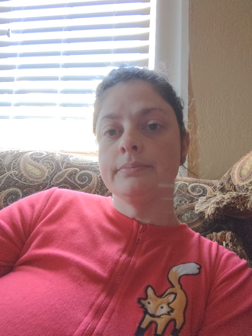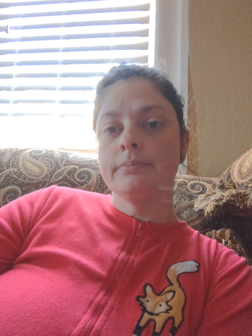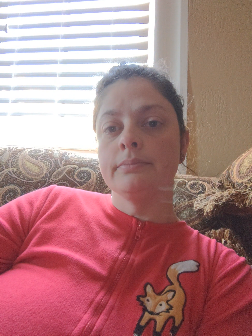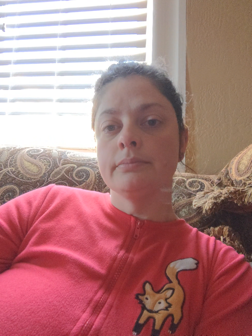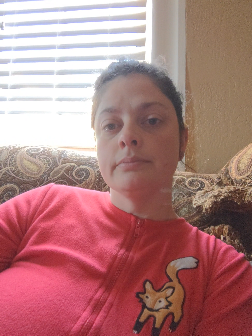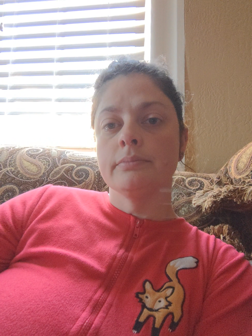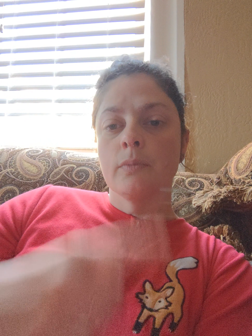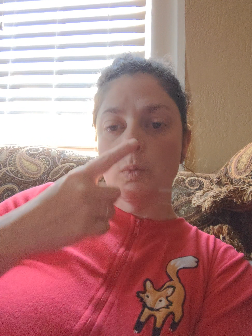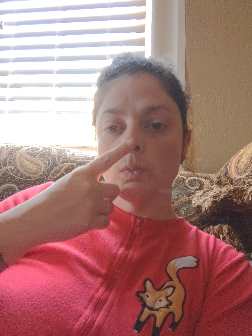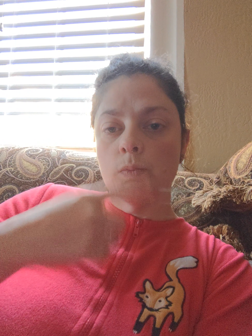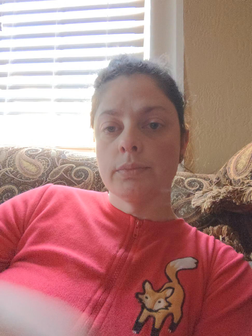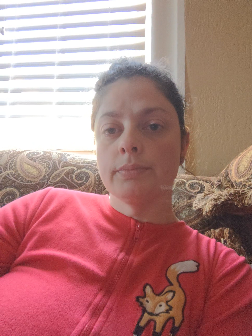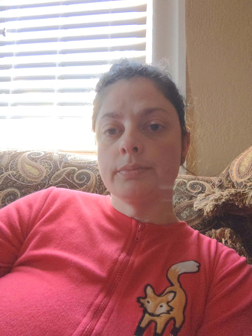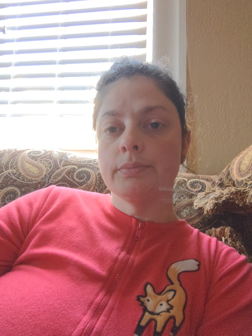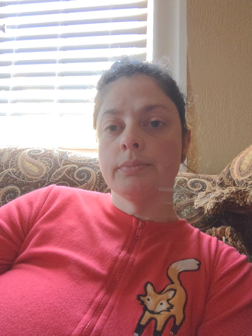nose